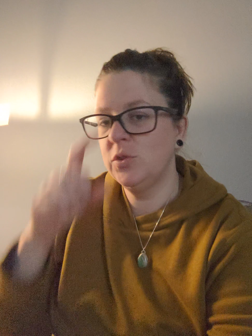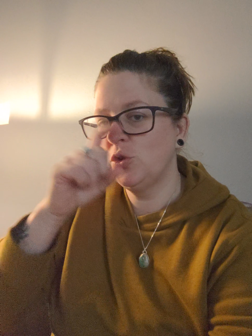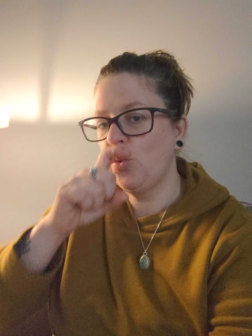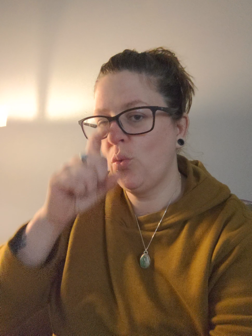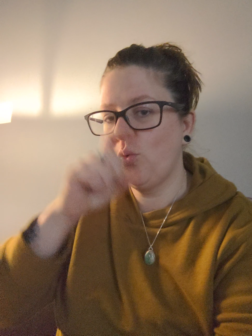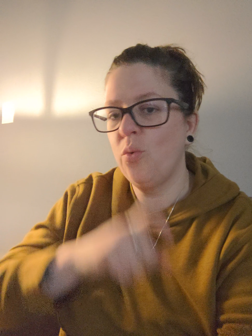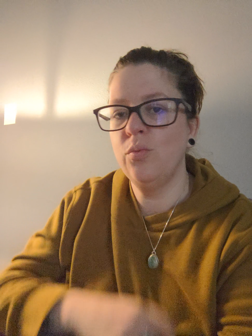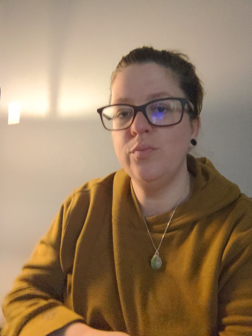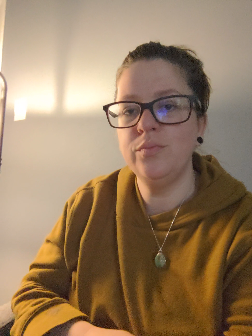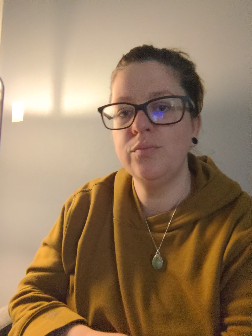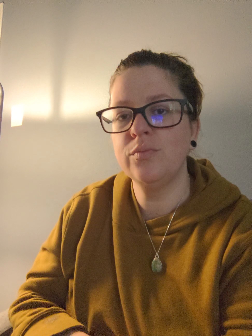doll